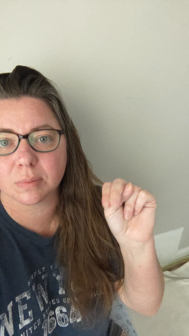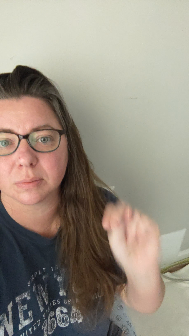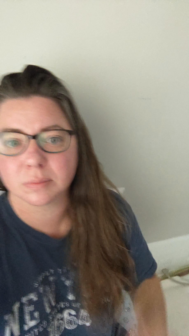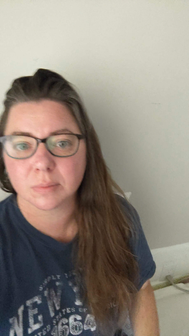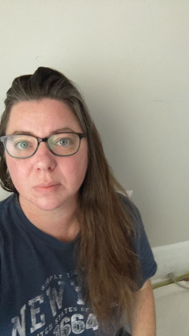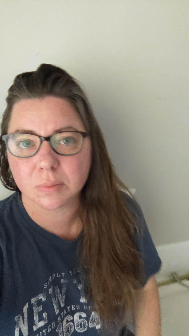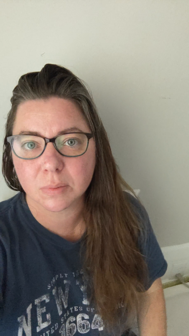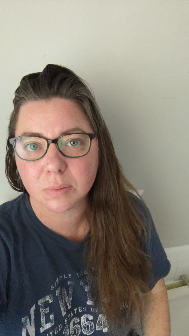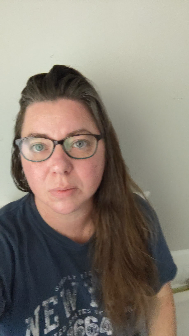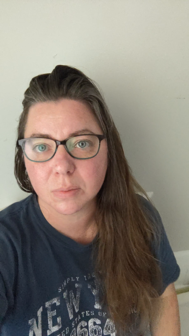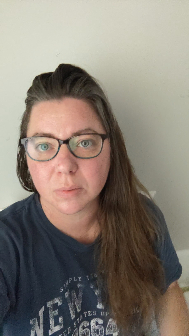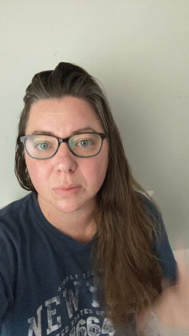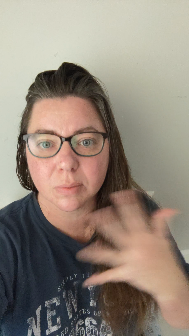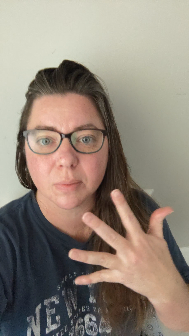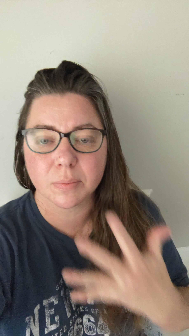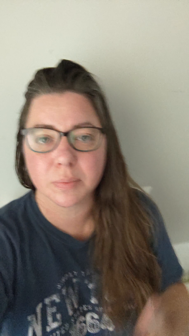scared